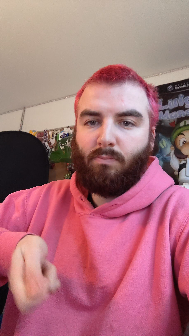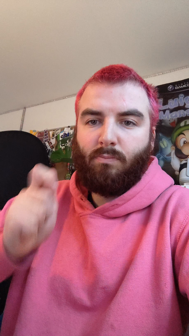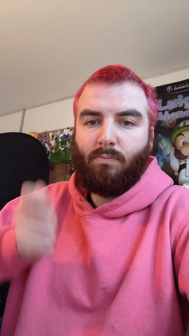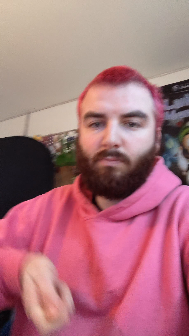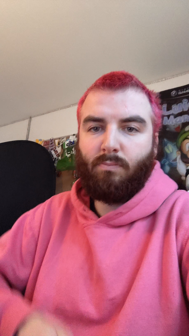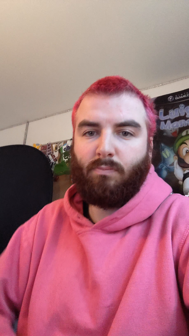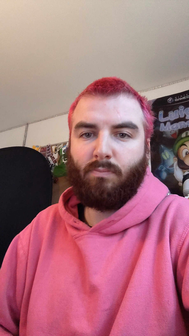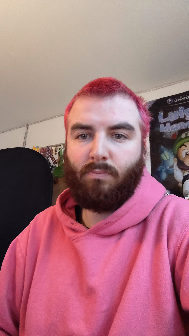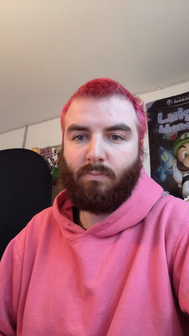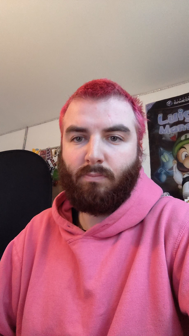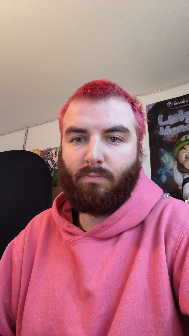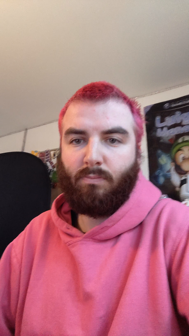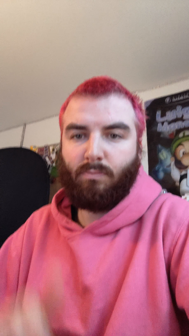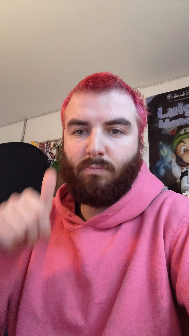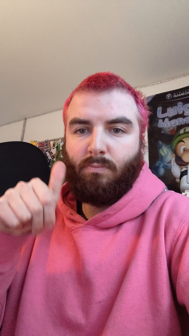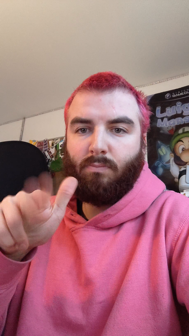lick